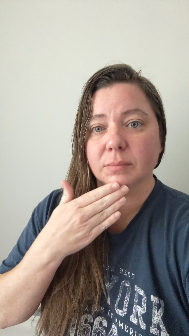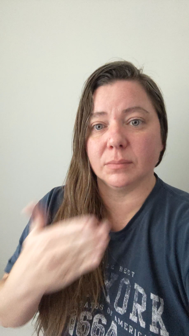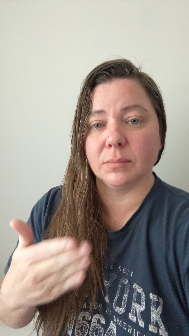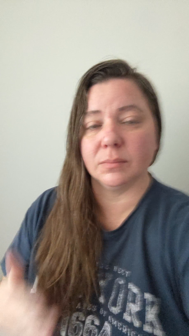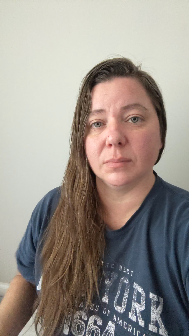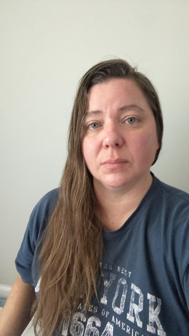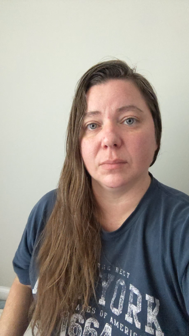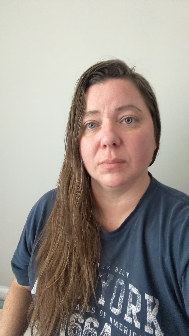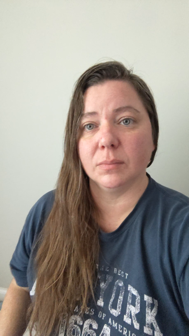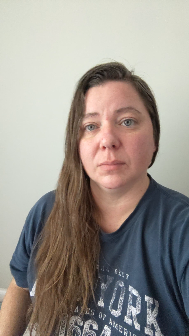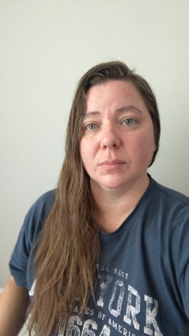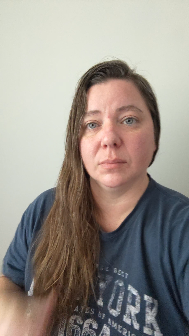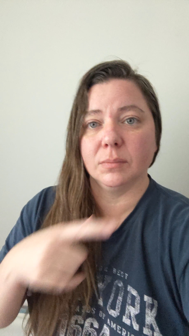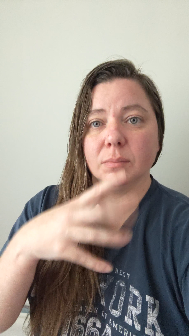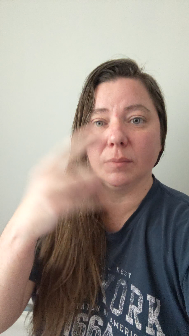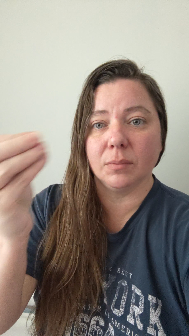going to